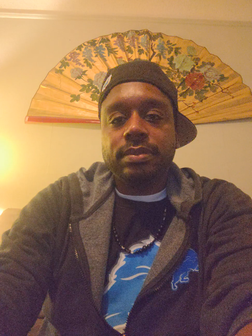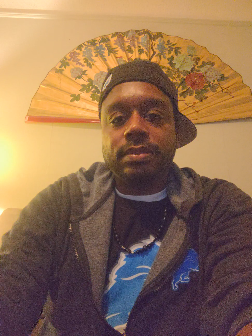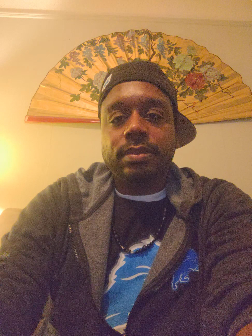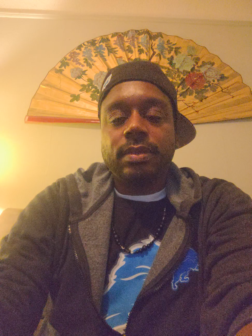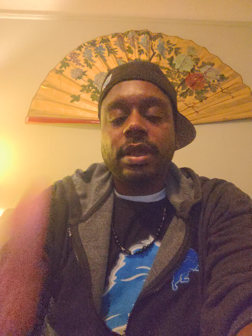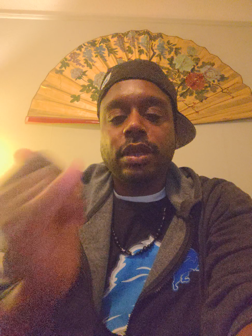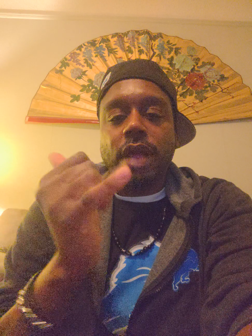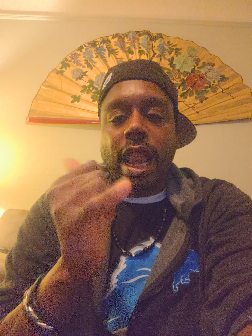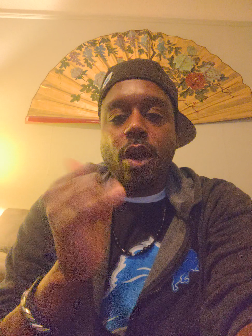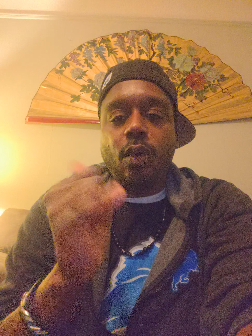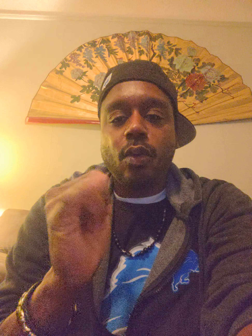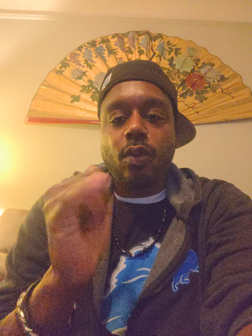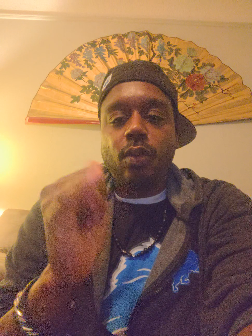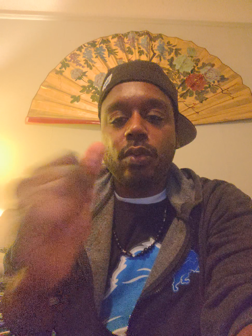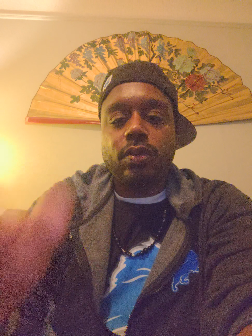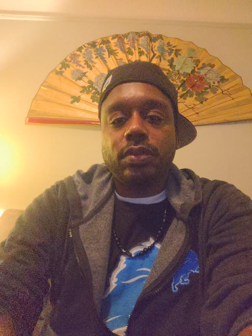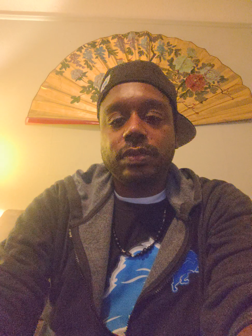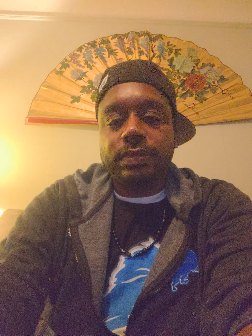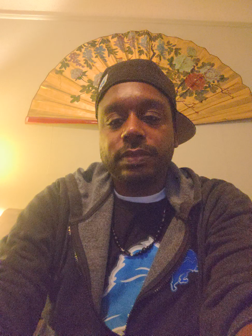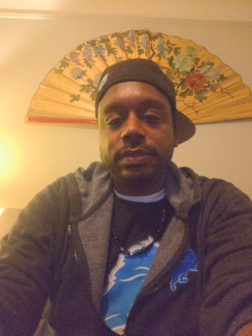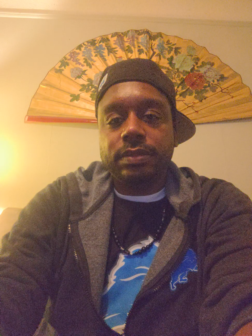yellow